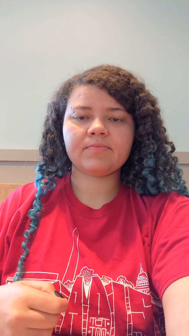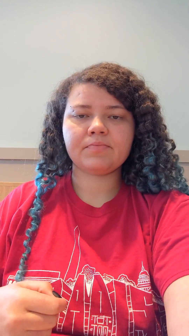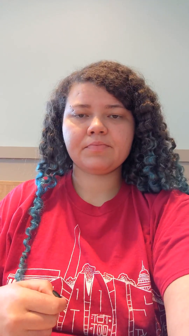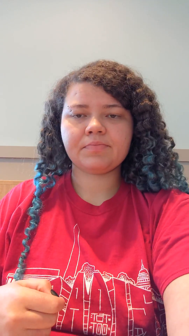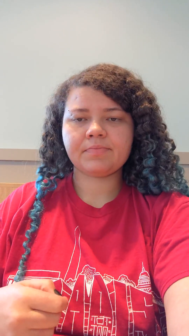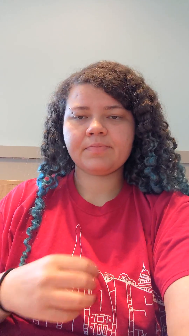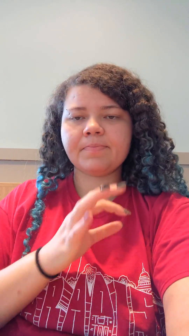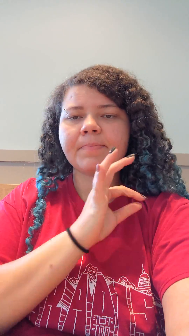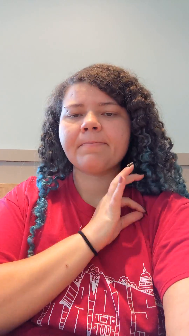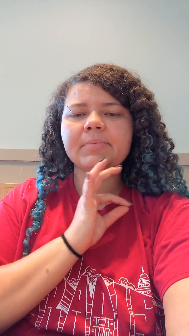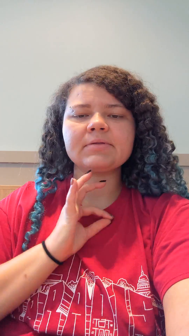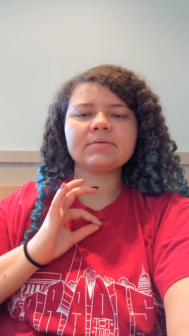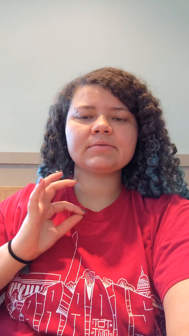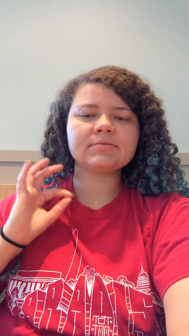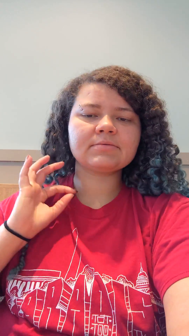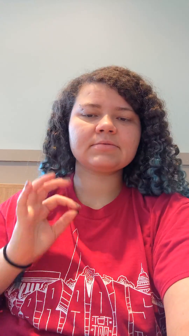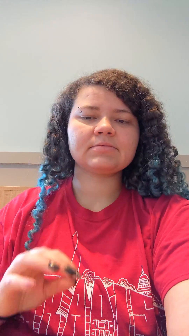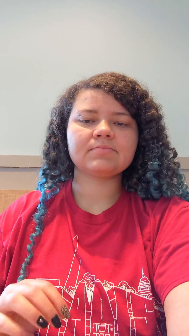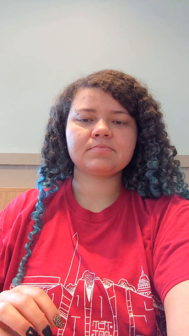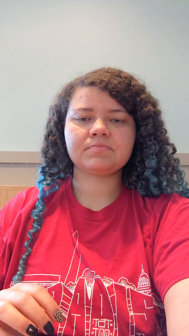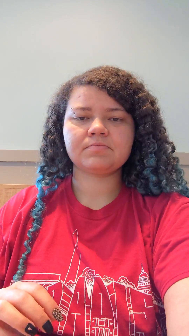beads